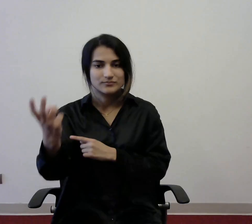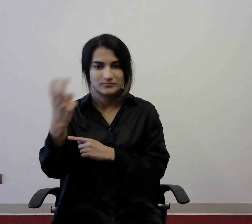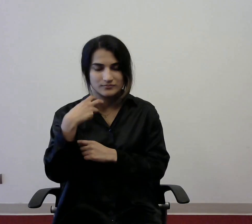gəlmək